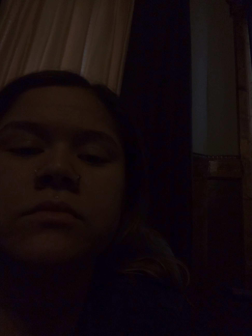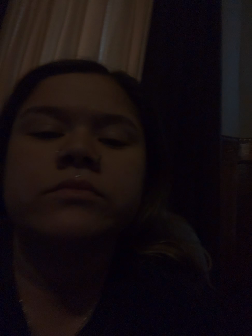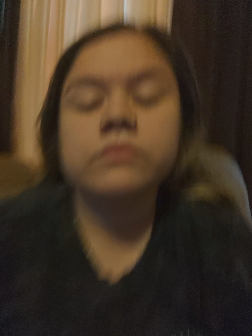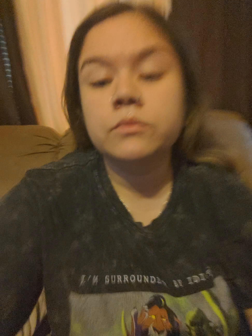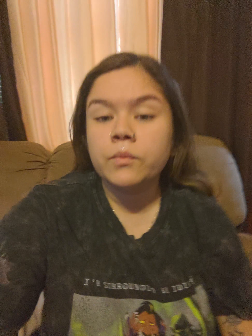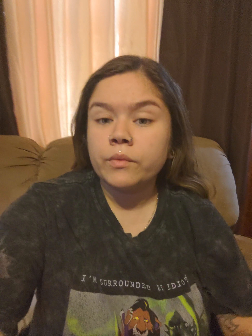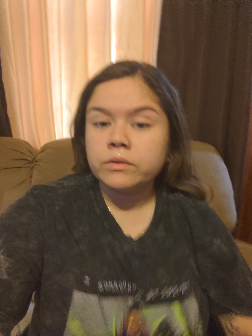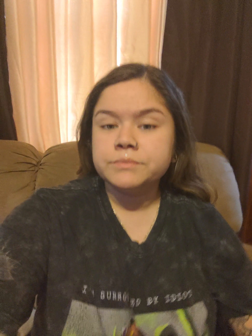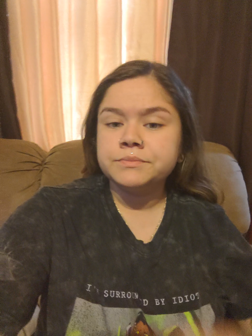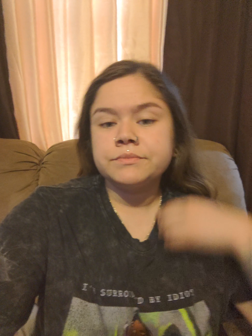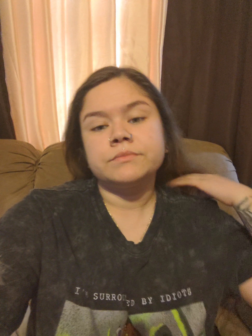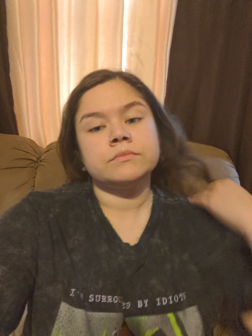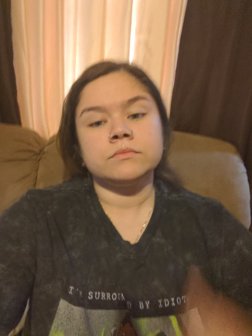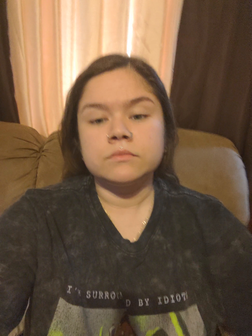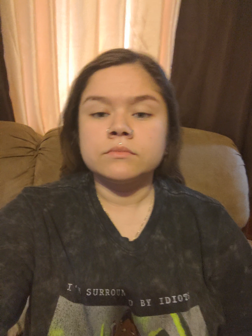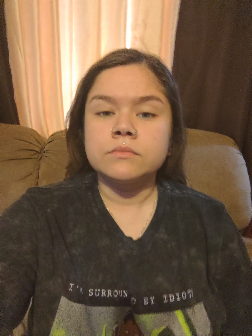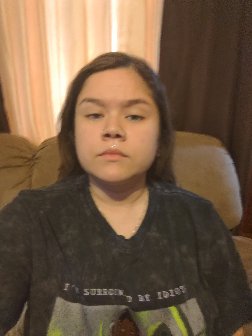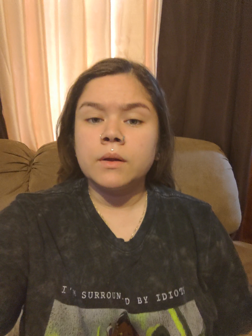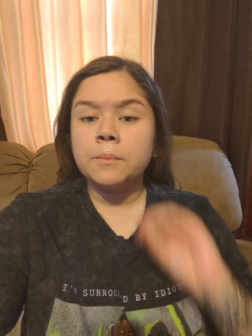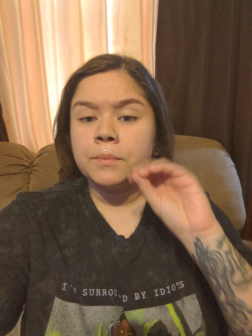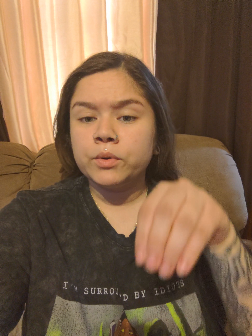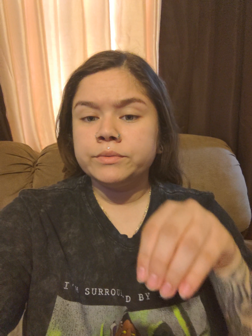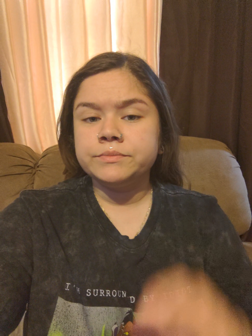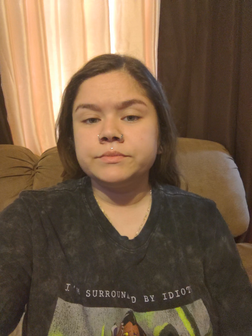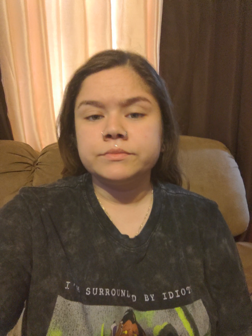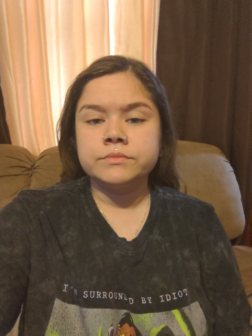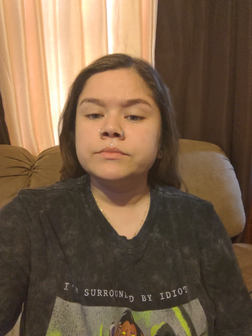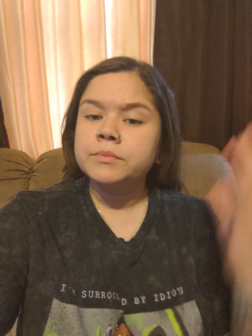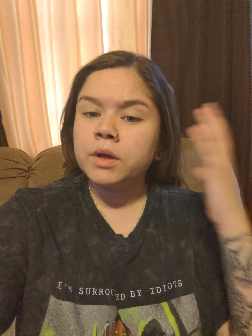put